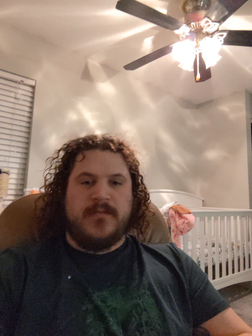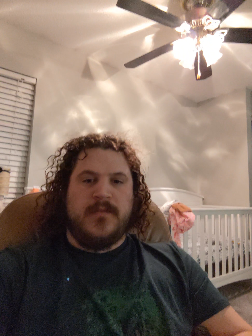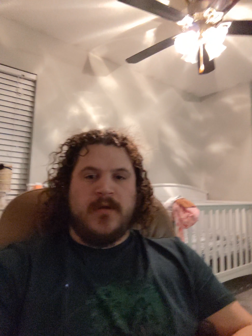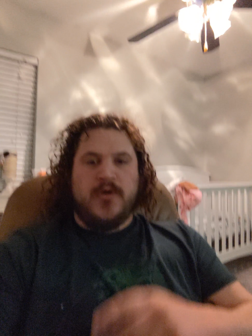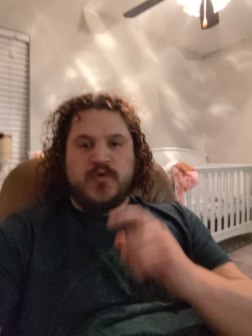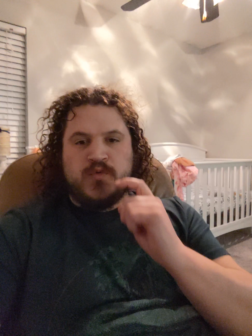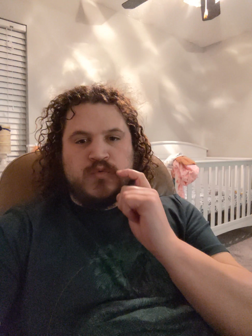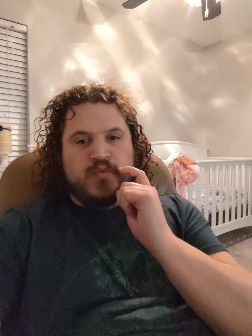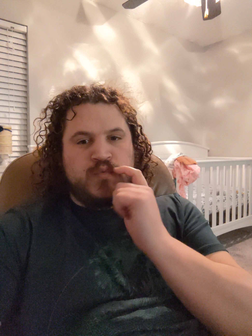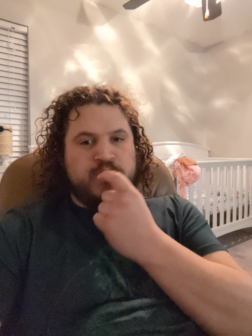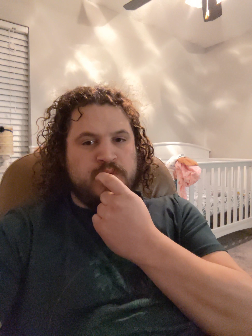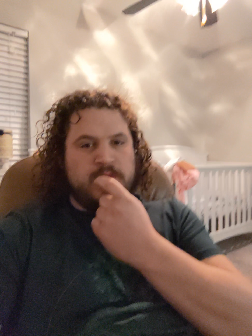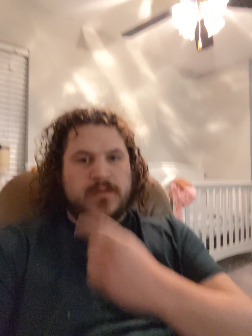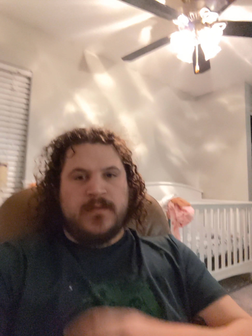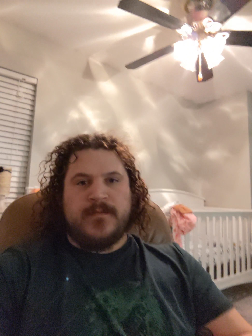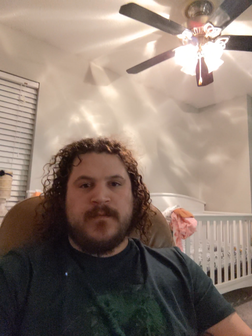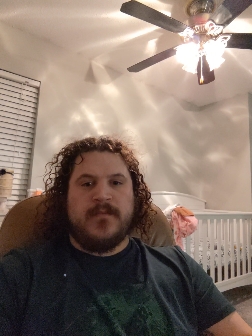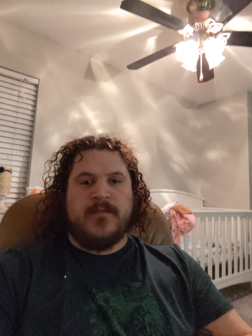tooth